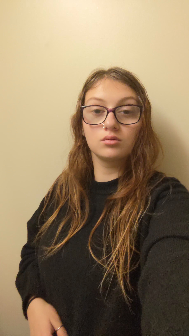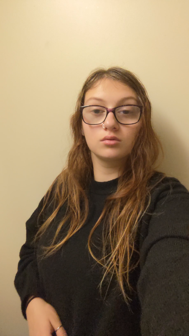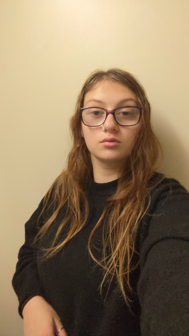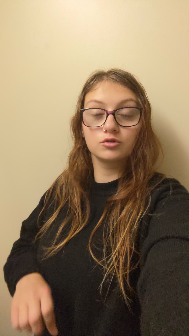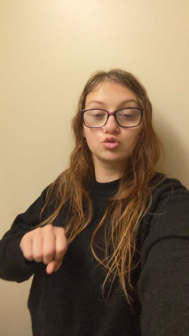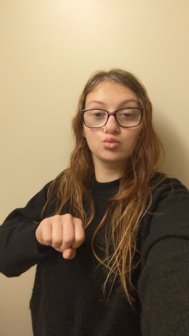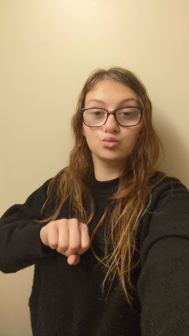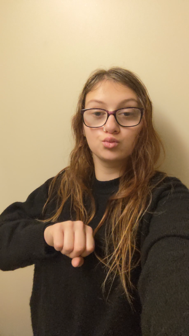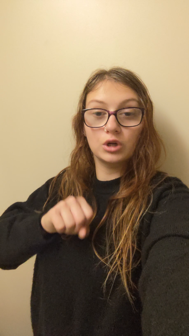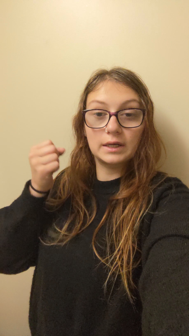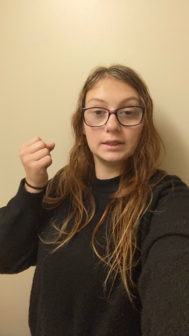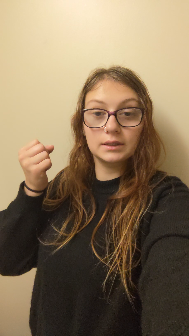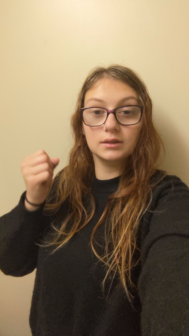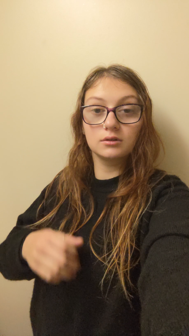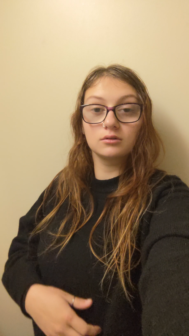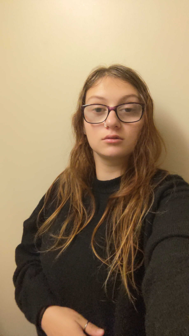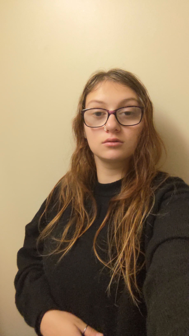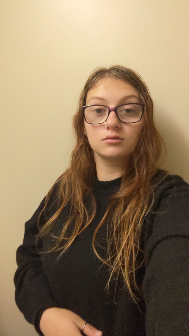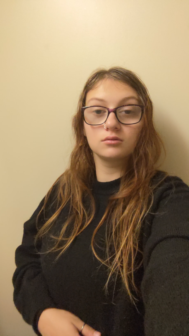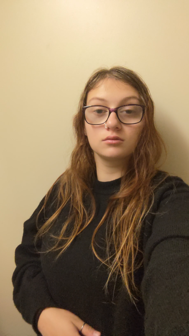break